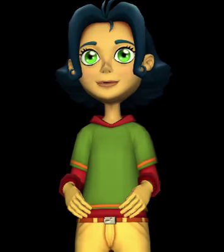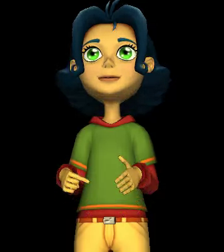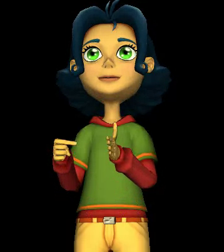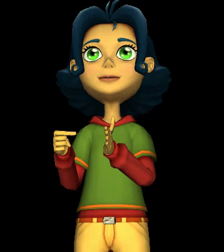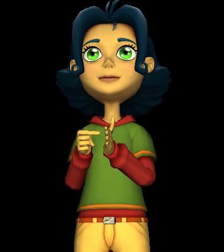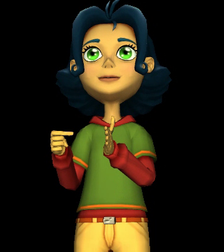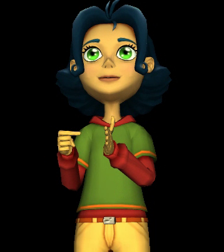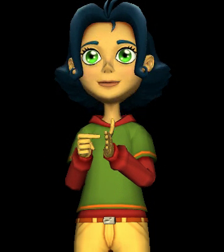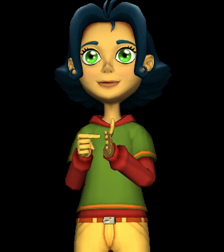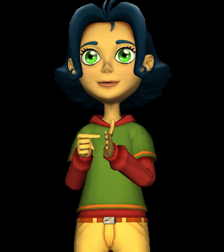متى